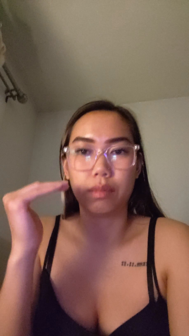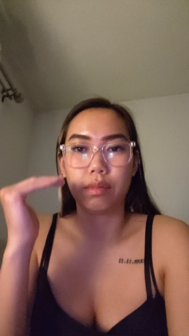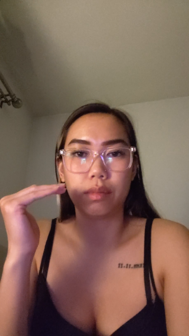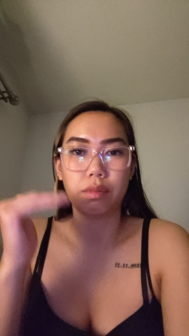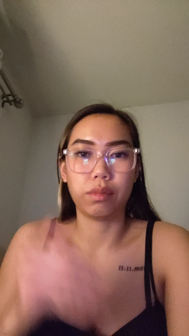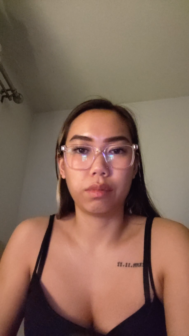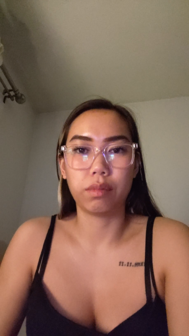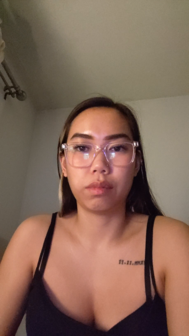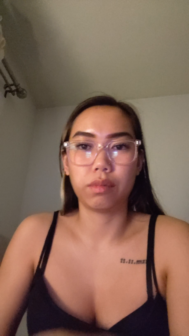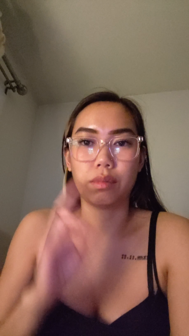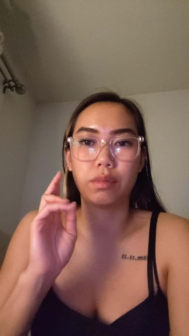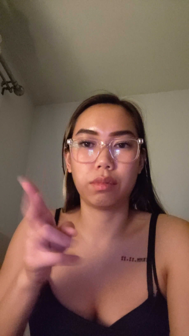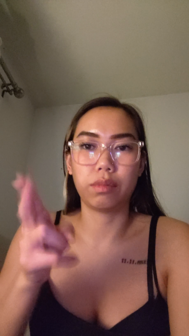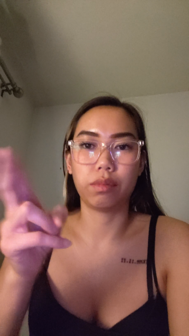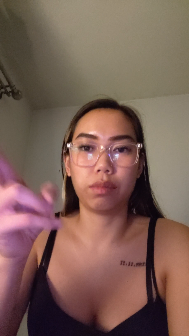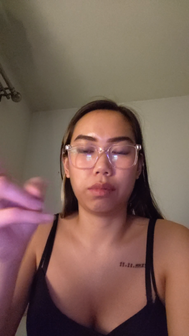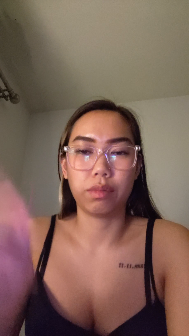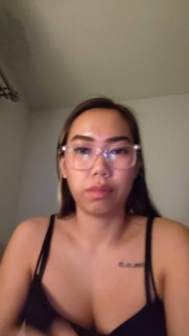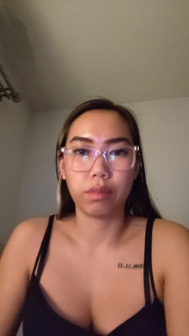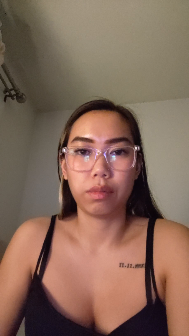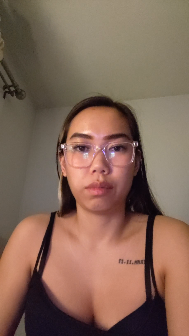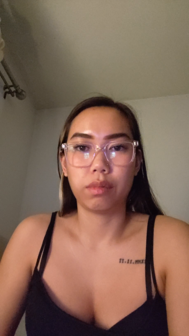hurry